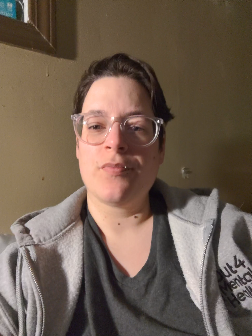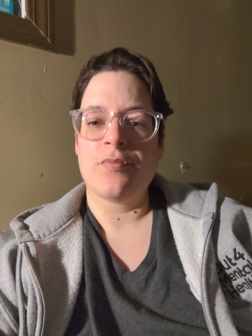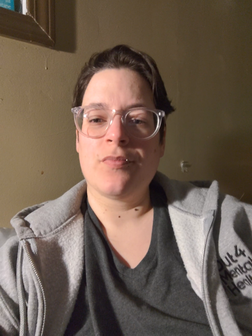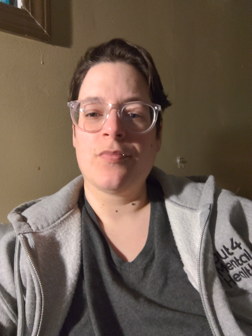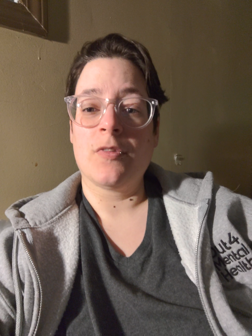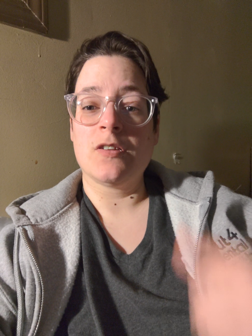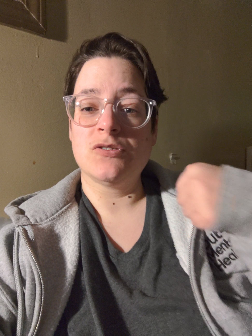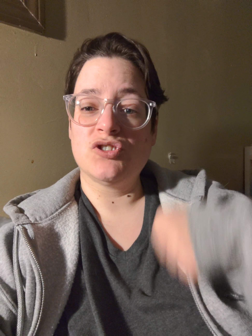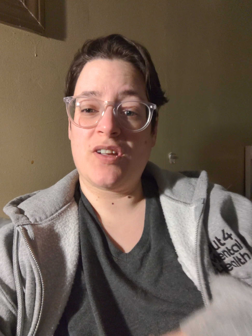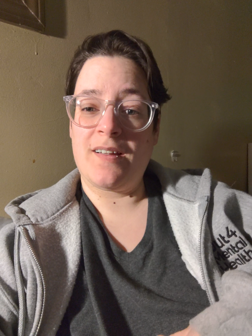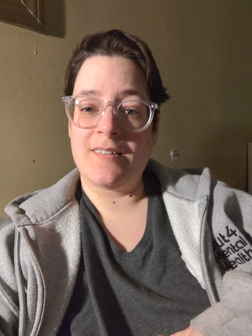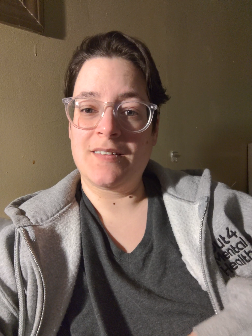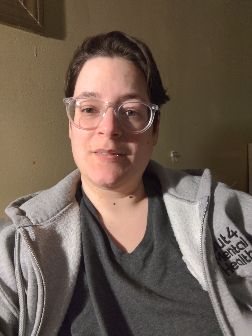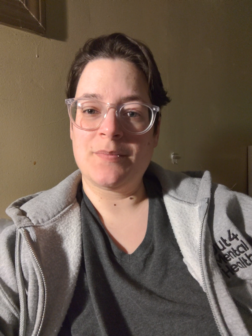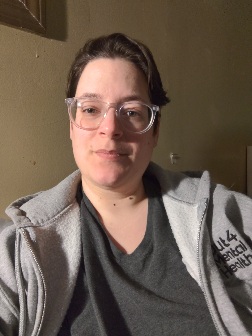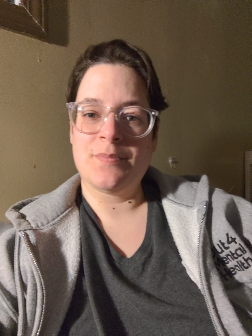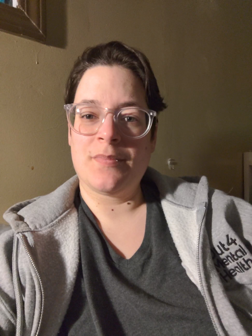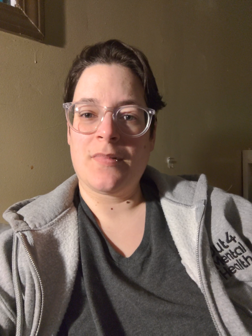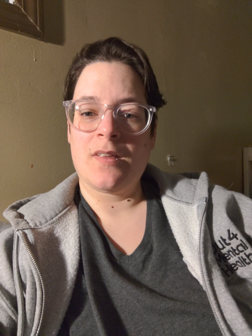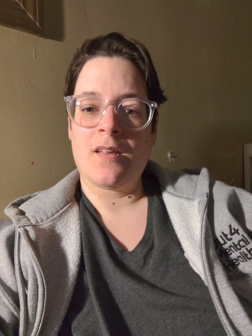jacket